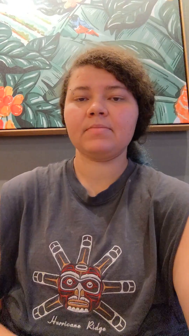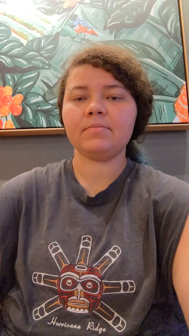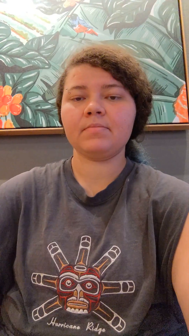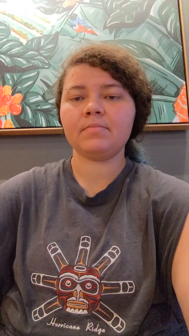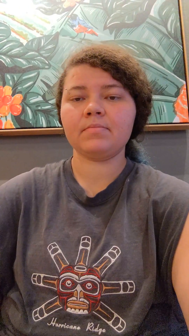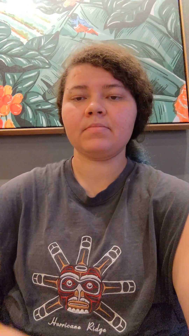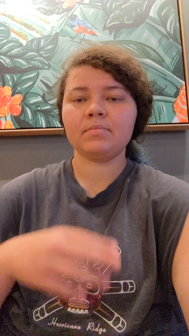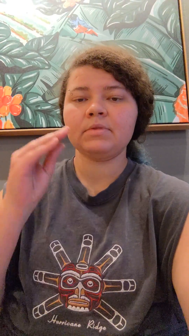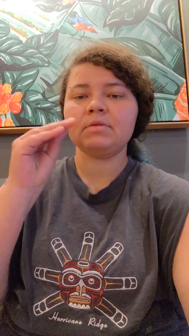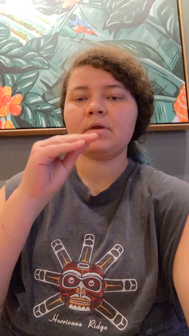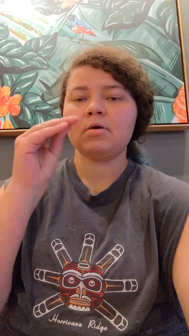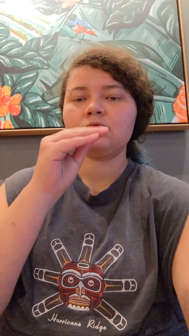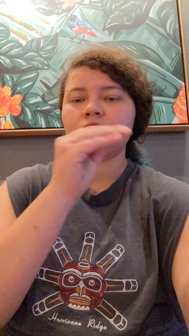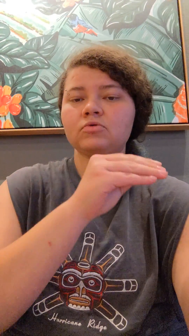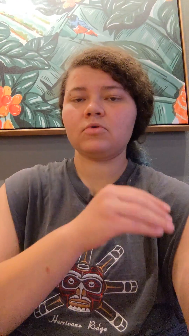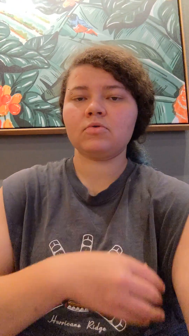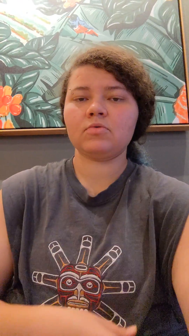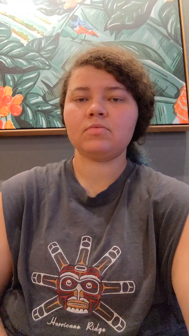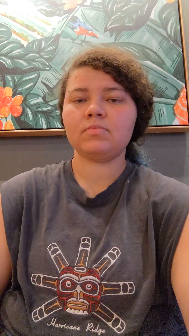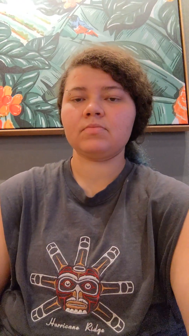dinosaur